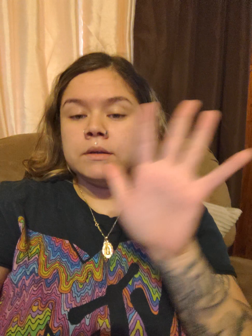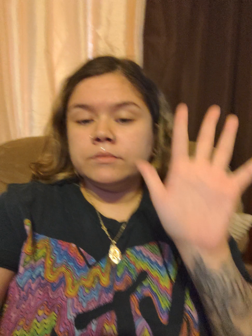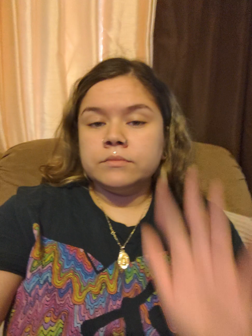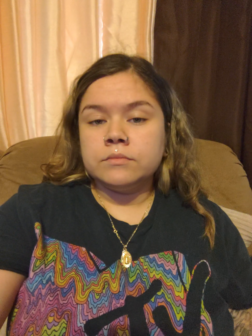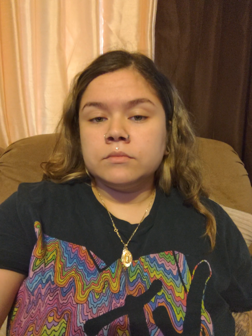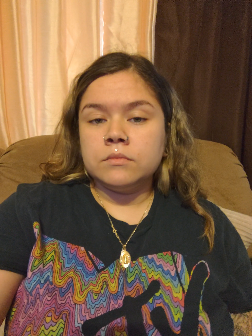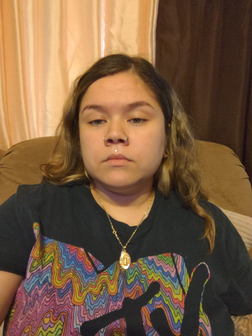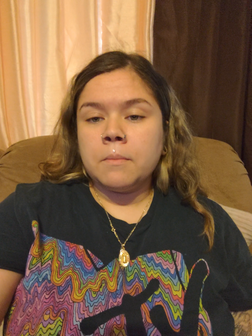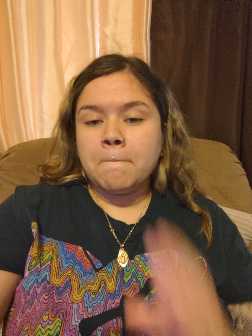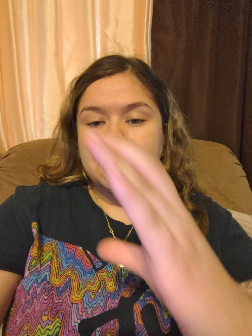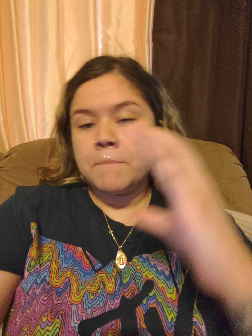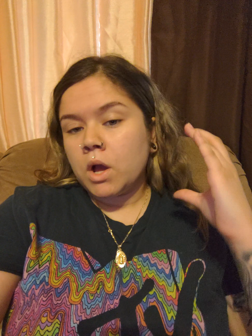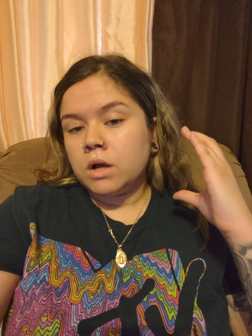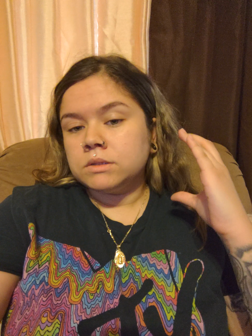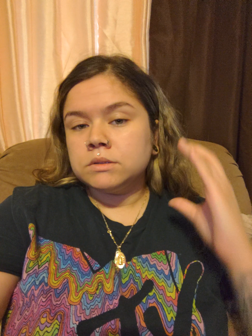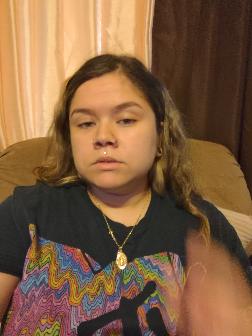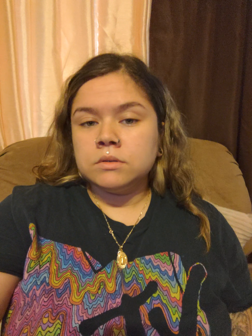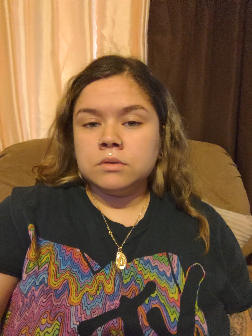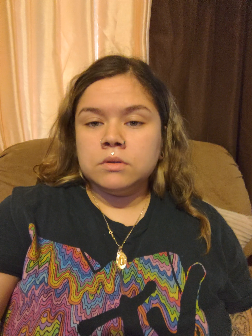bus